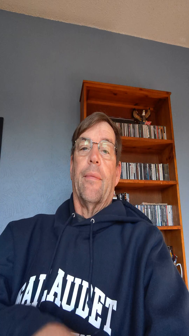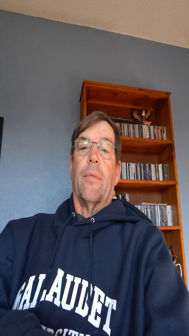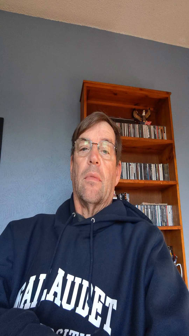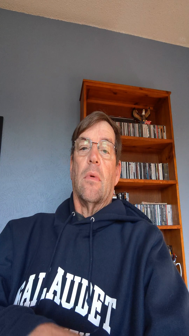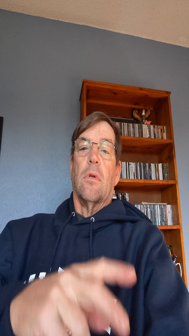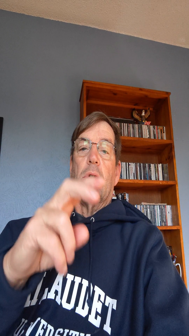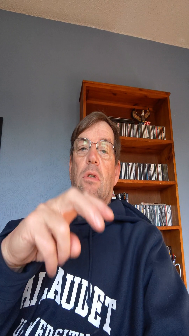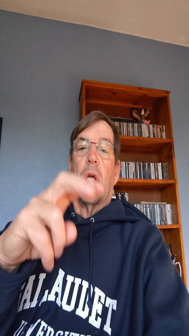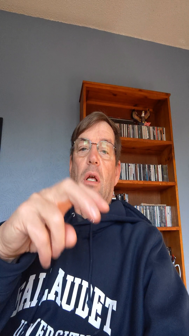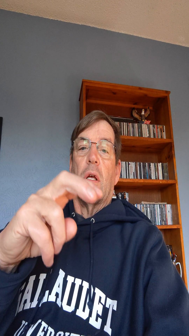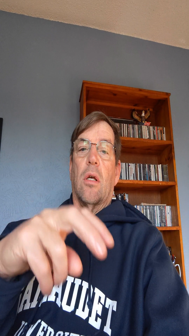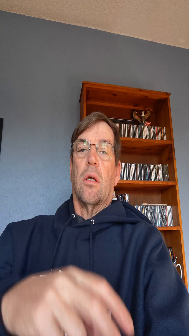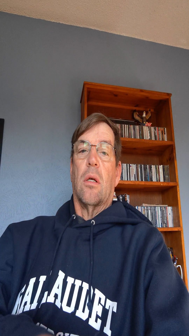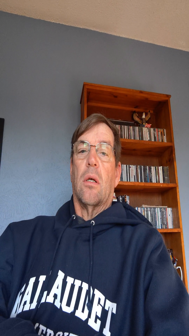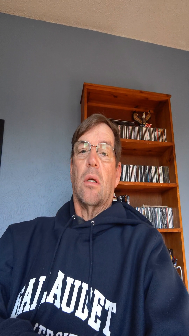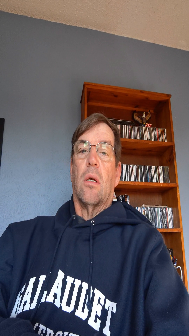chair